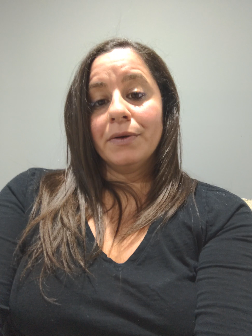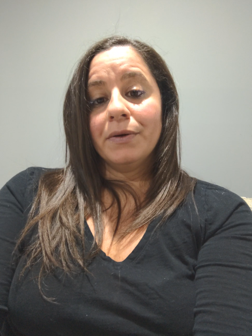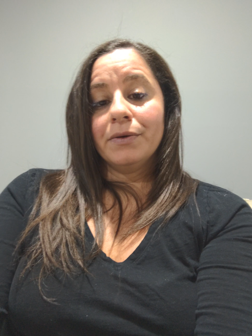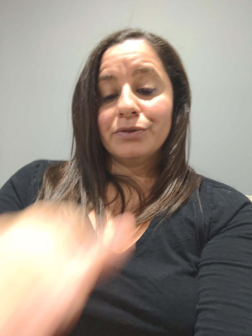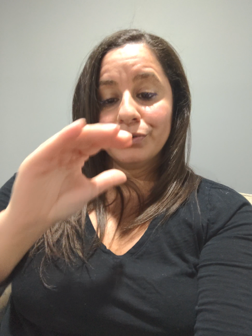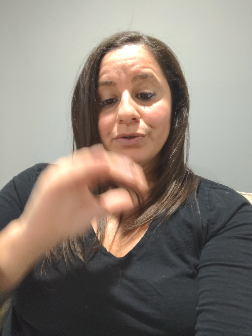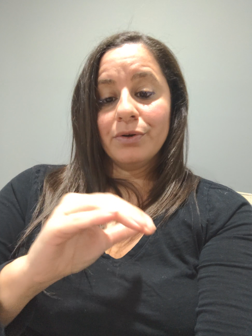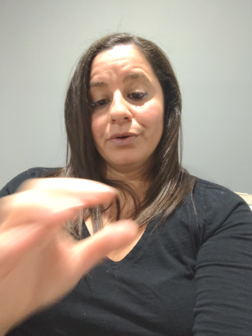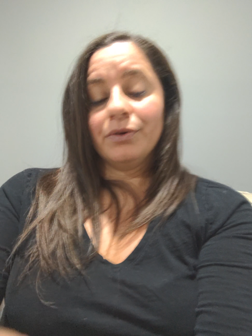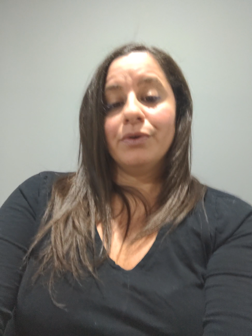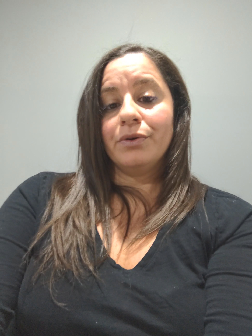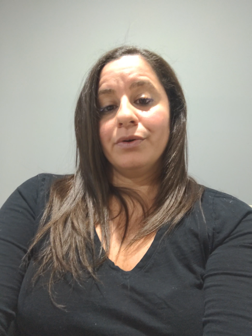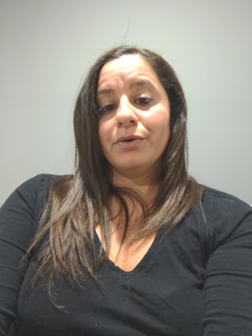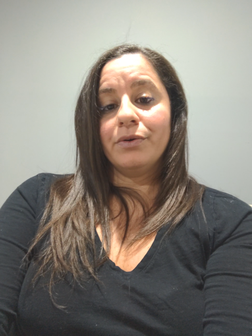child